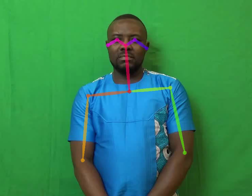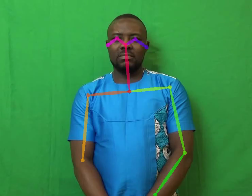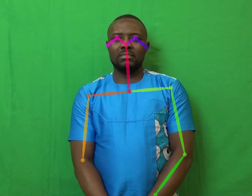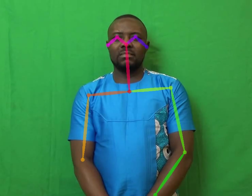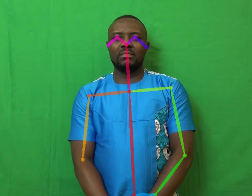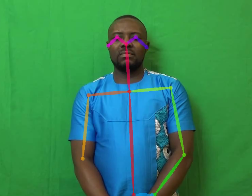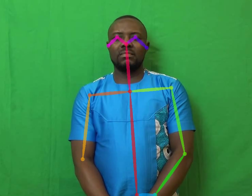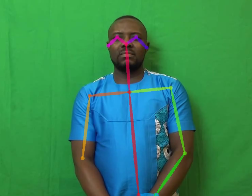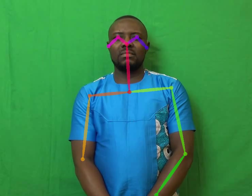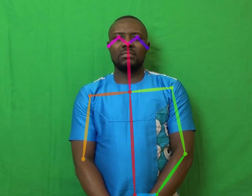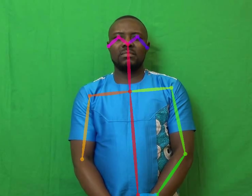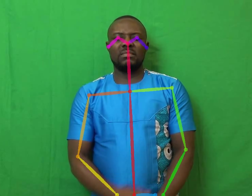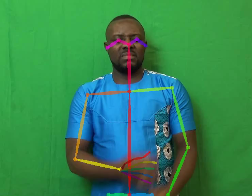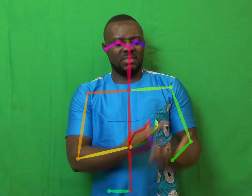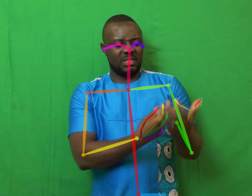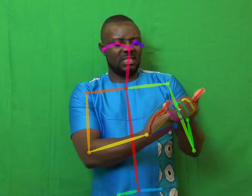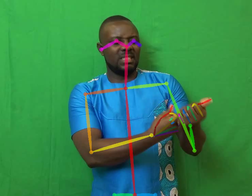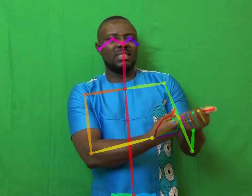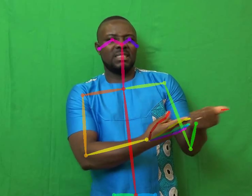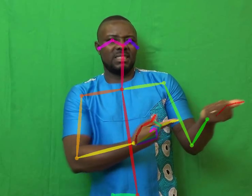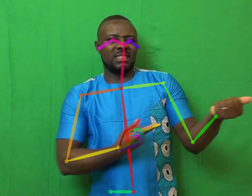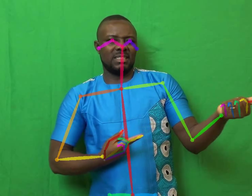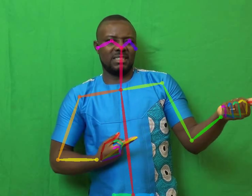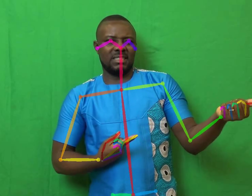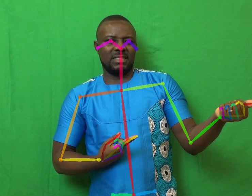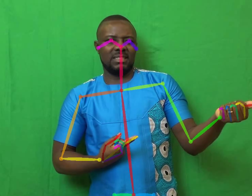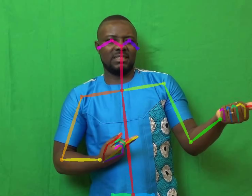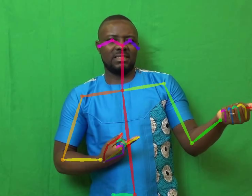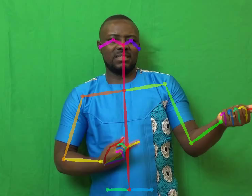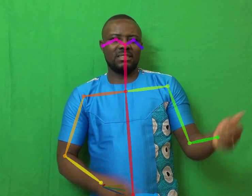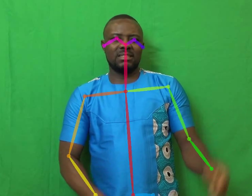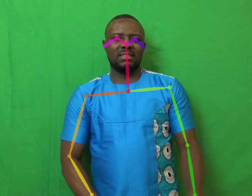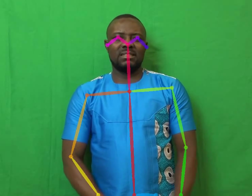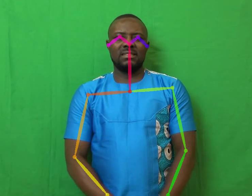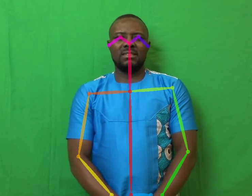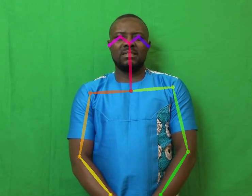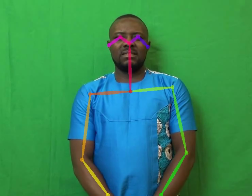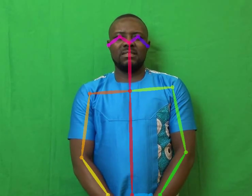stick or cane